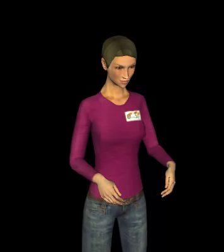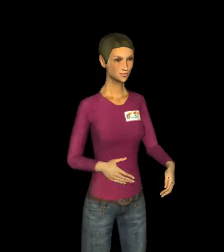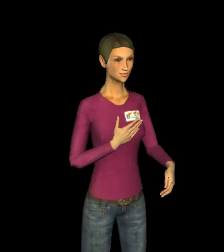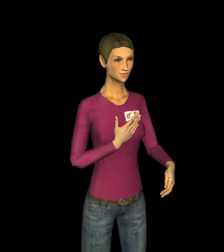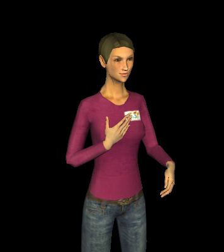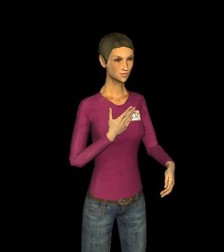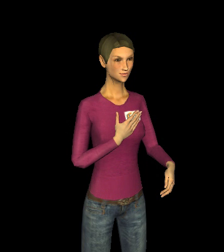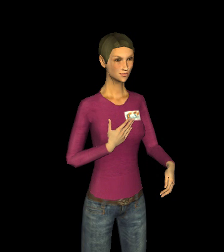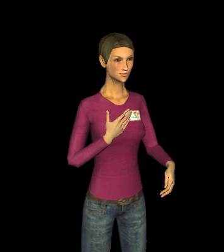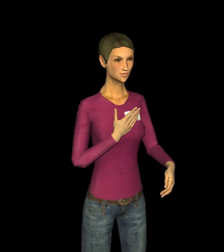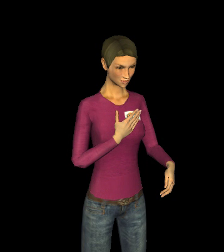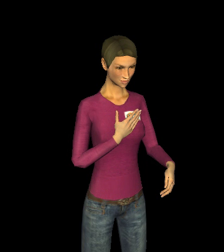سعيد